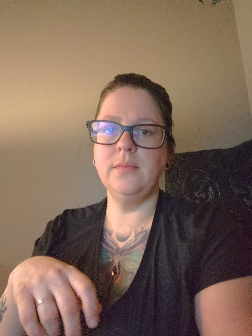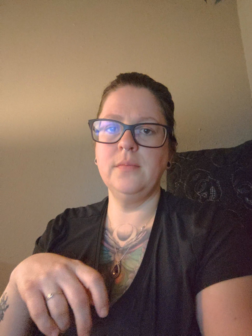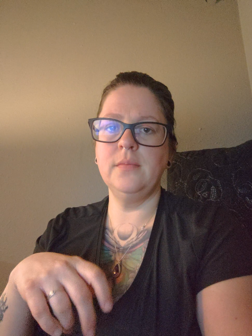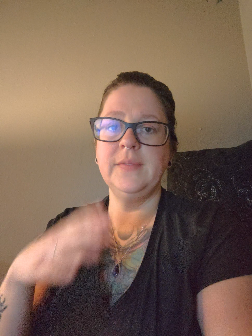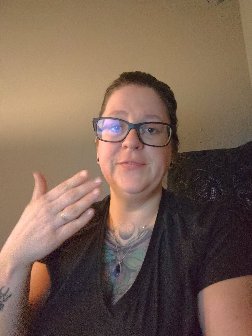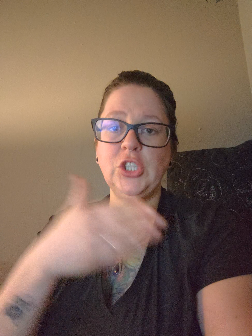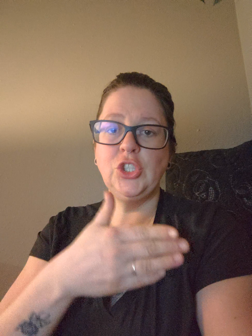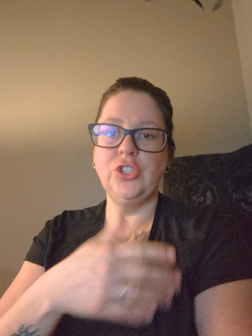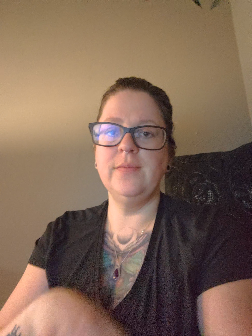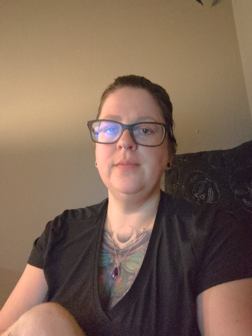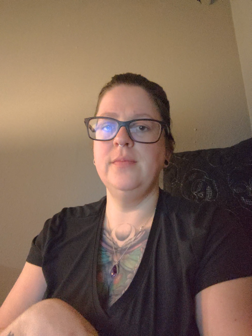fish